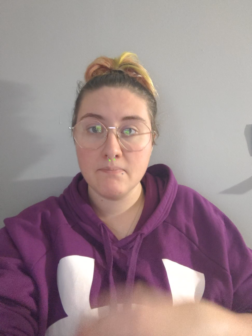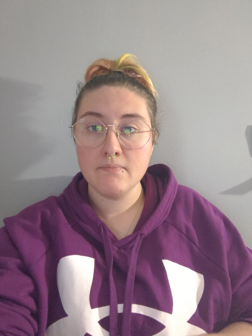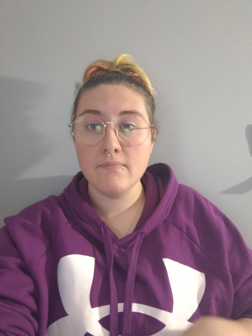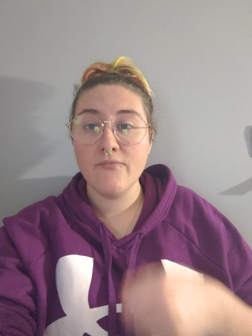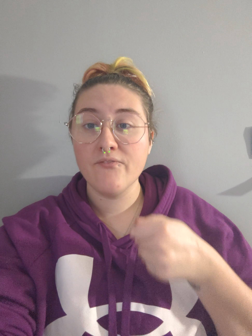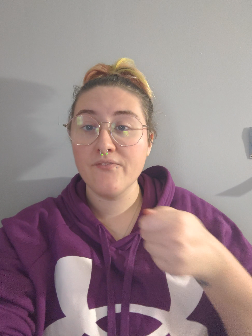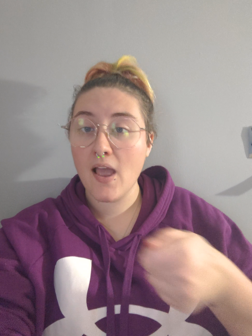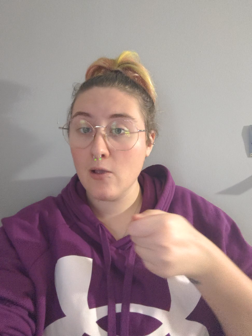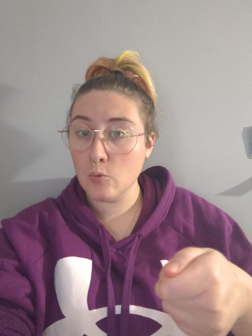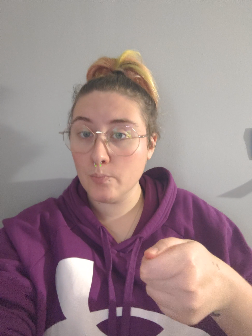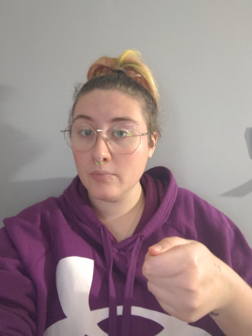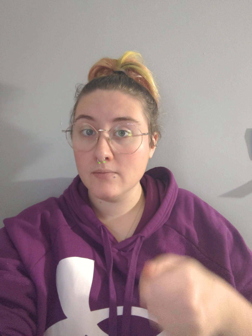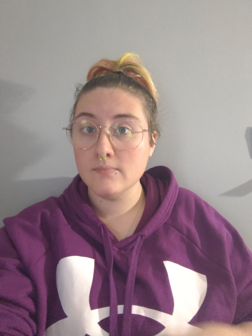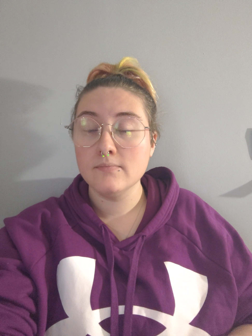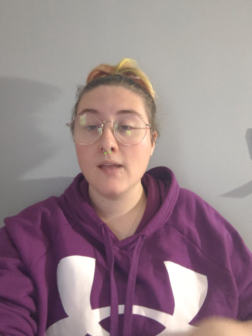vacuum